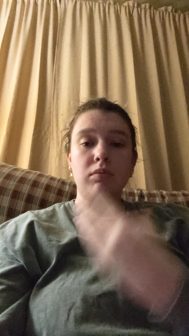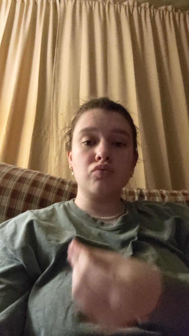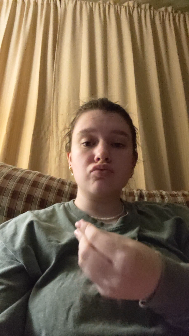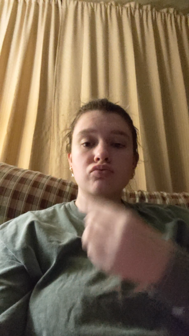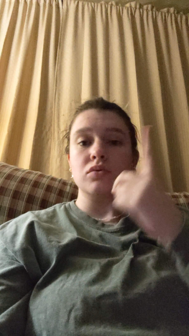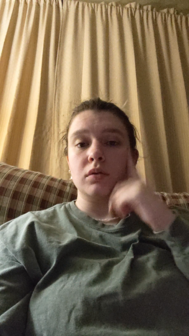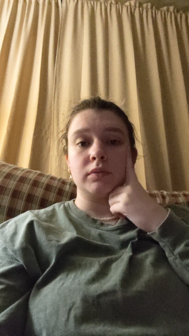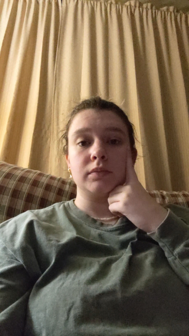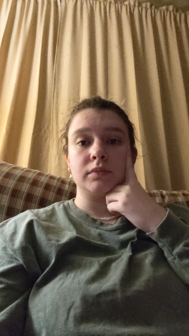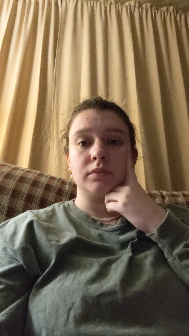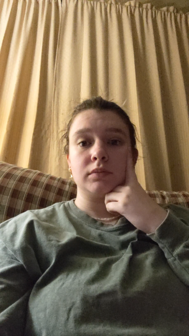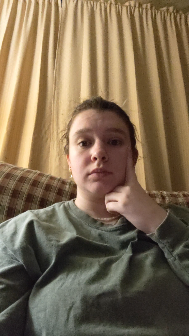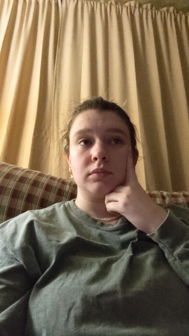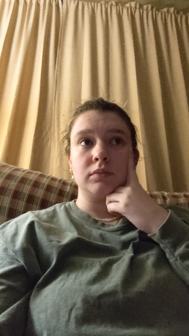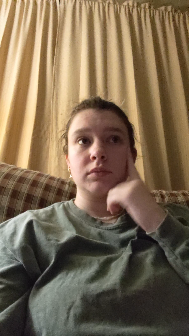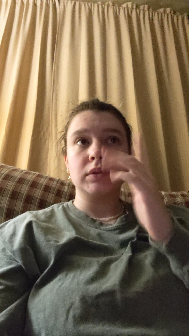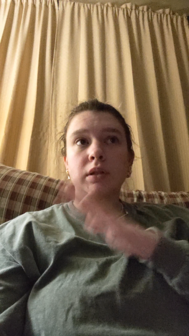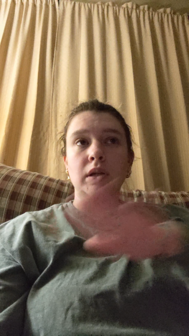nice